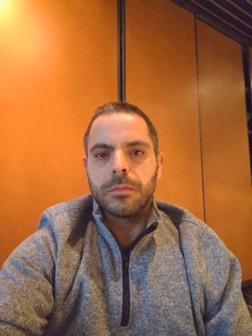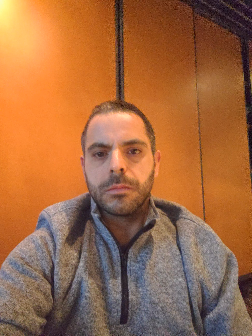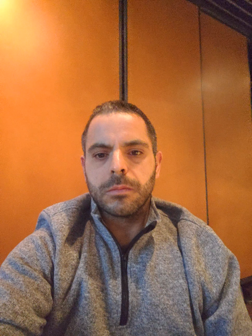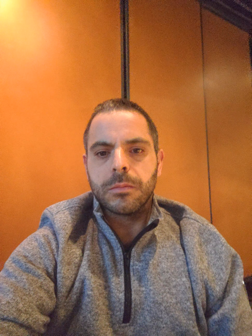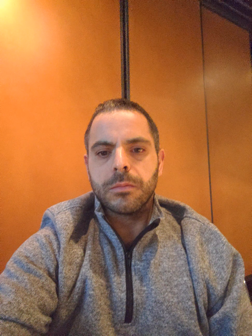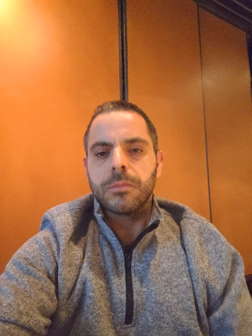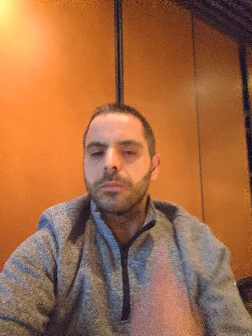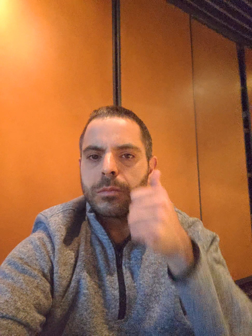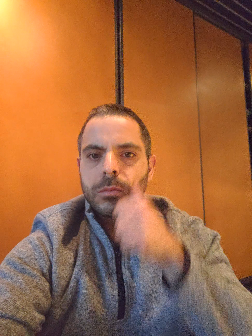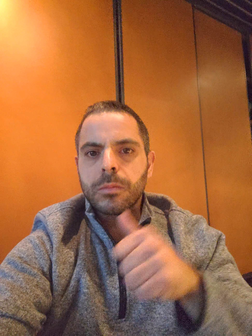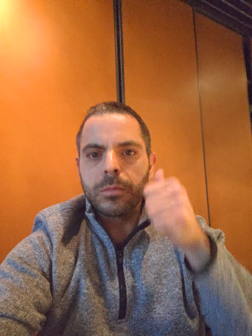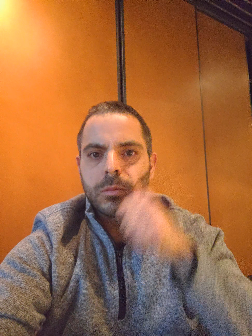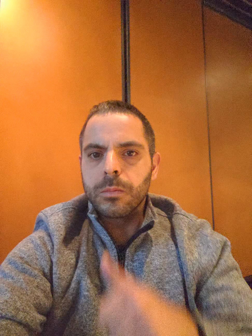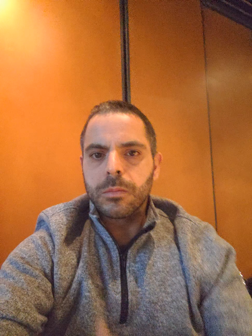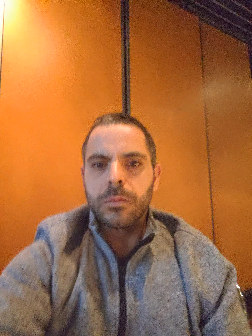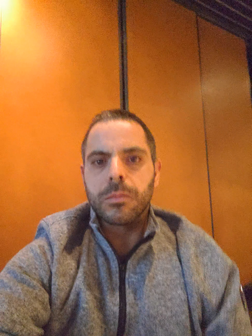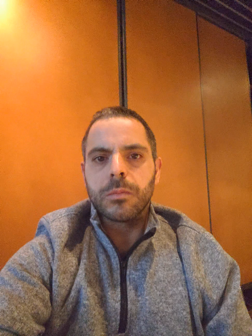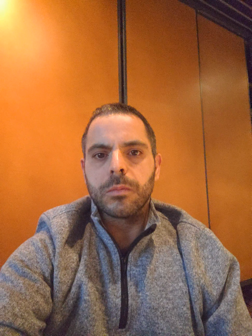girl